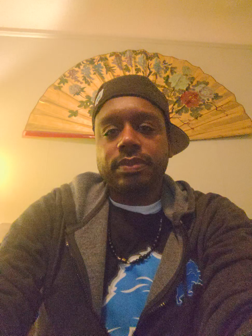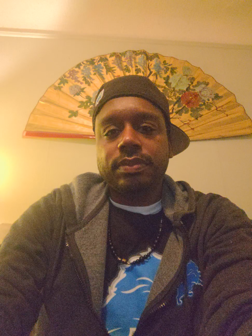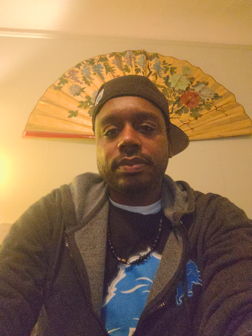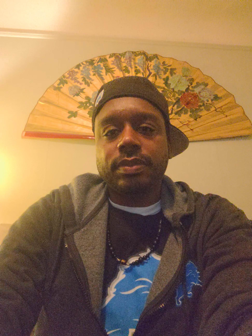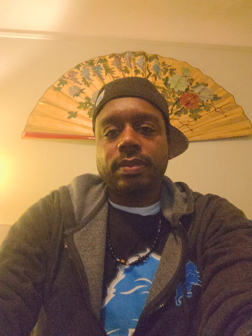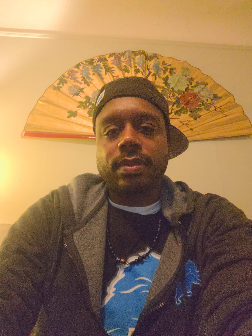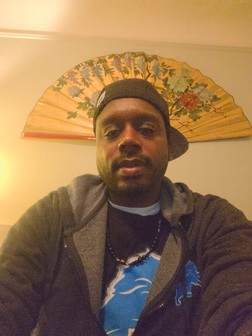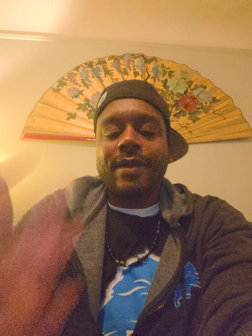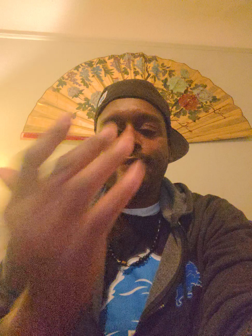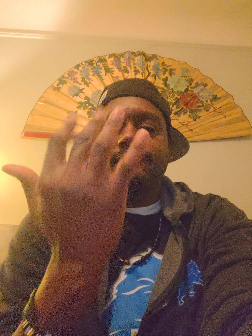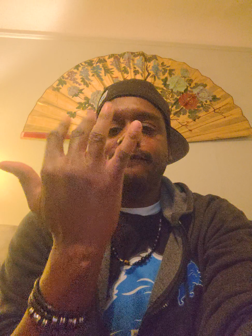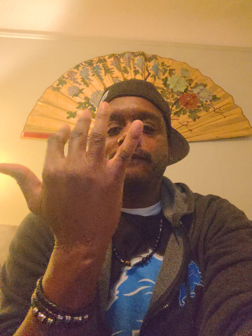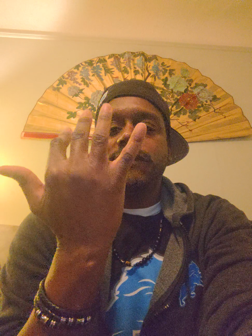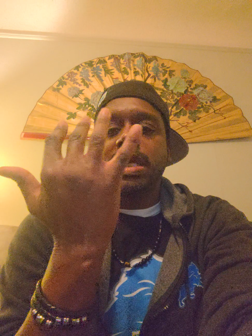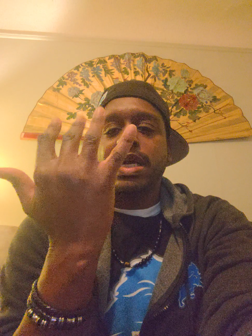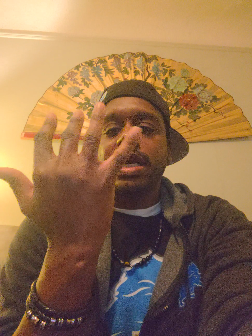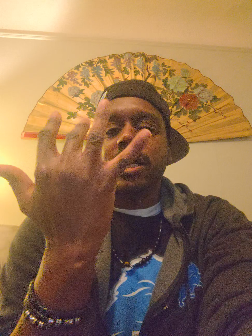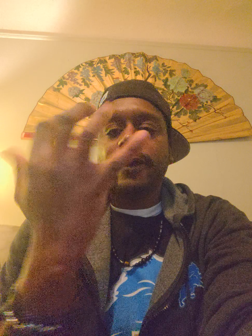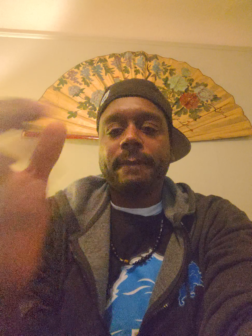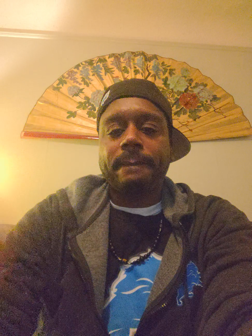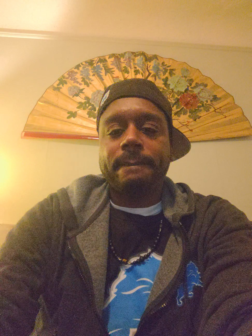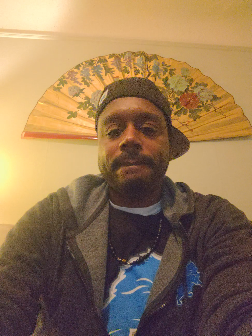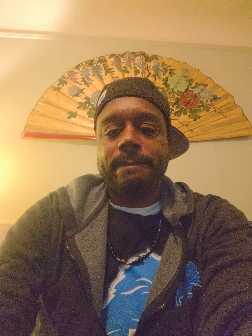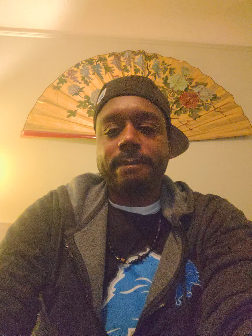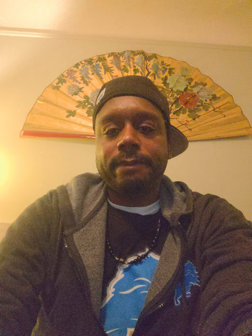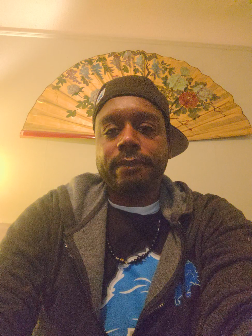finger